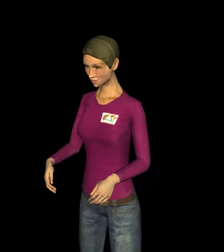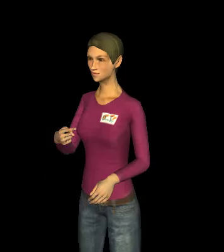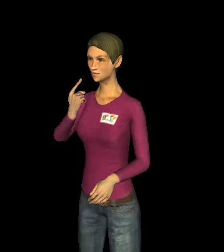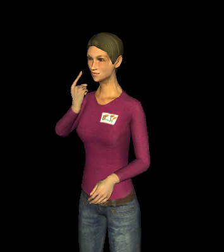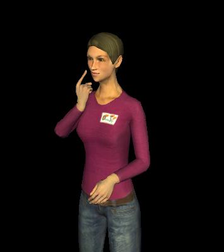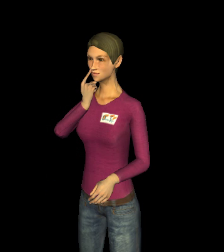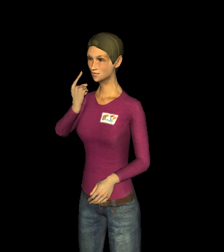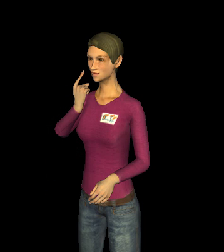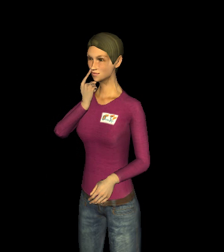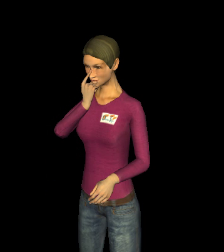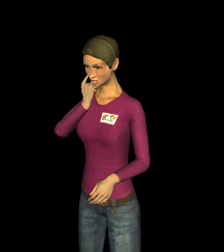أنف